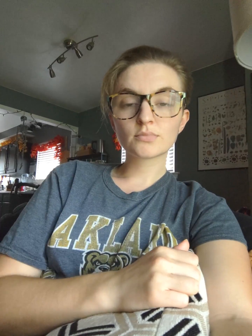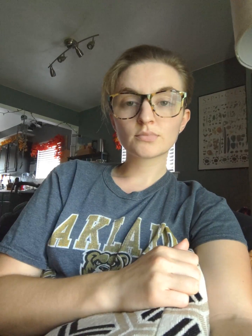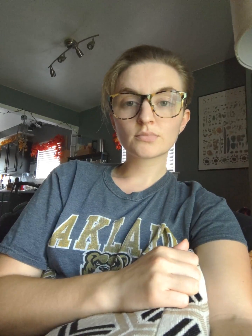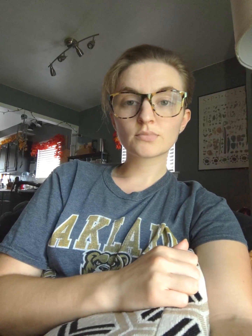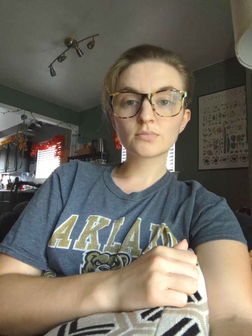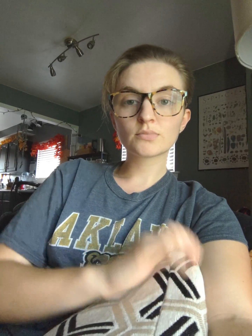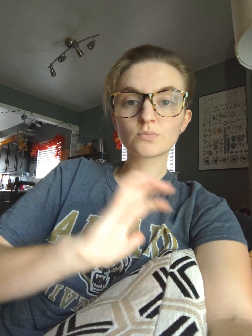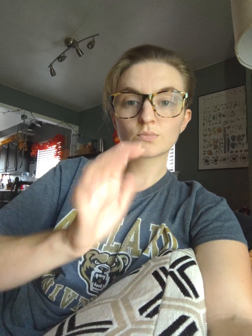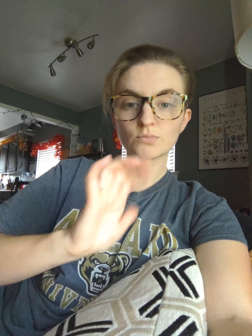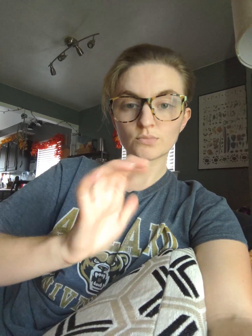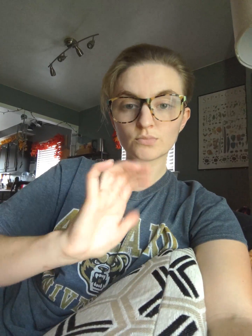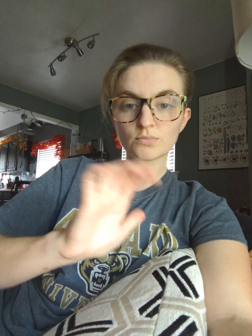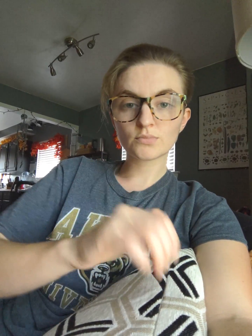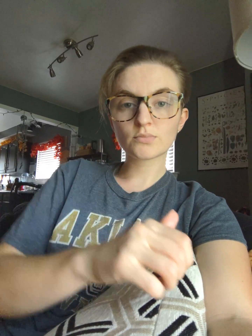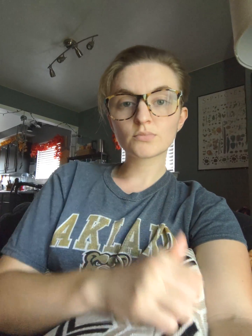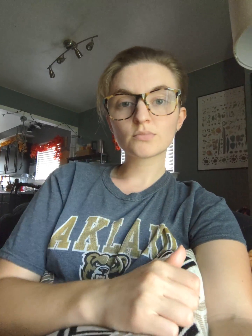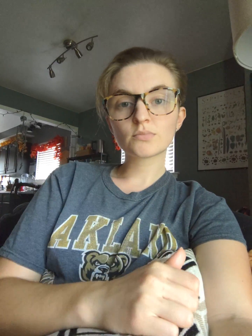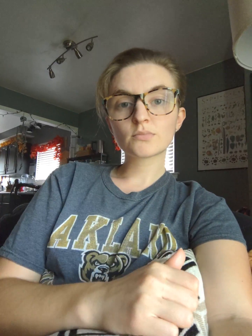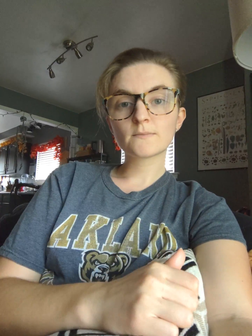cheese